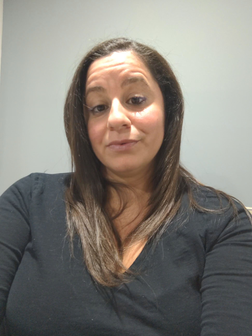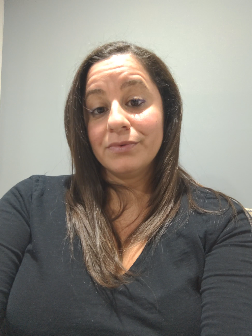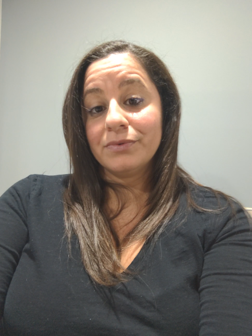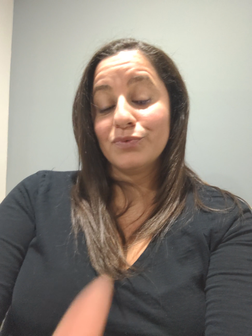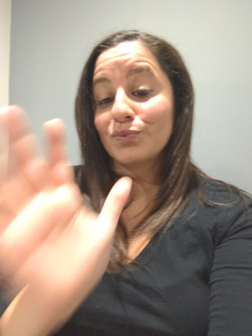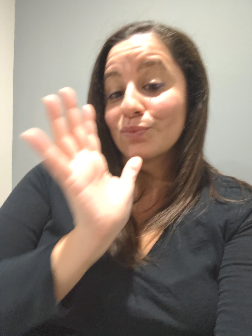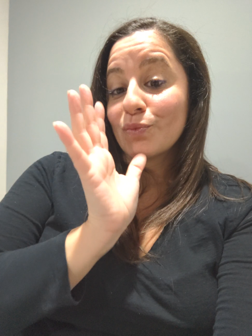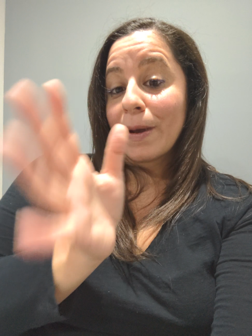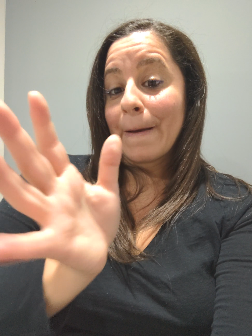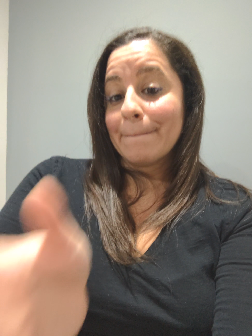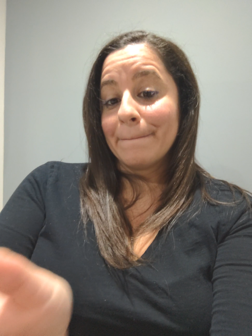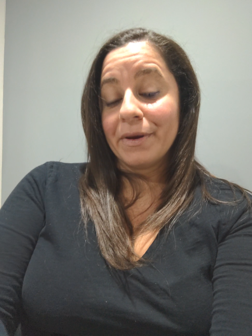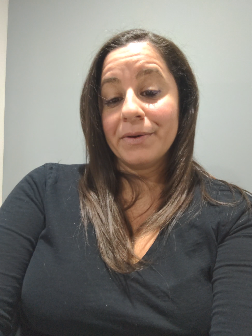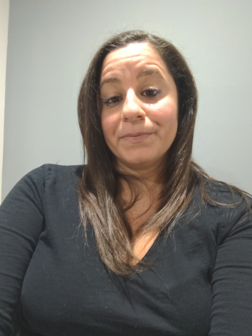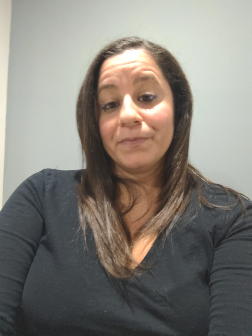grandma